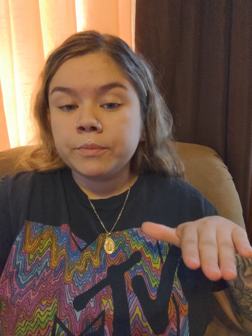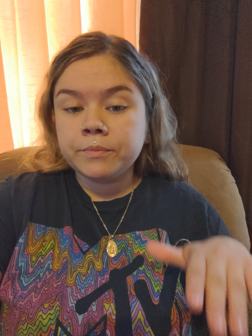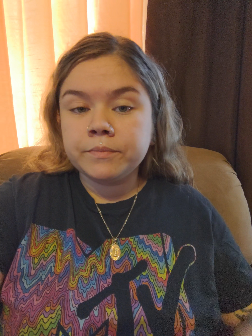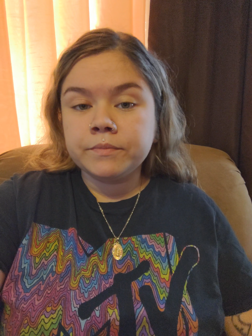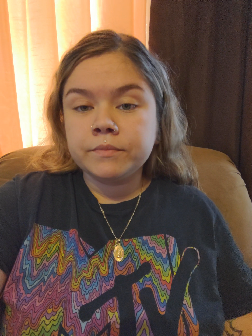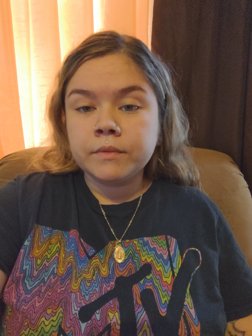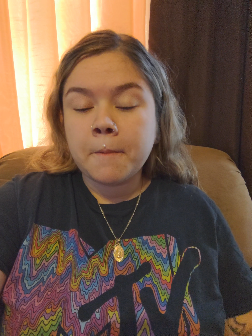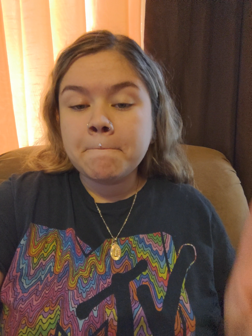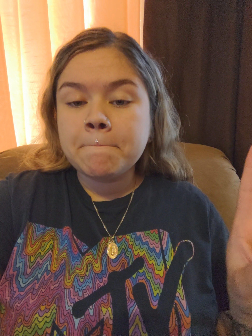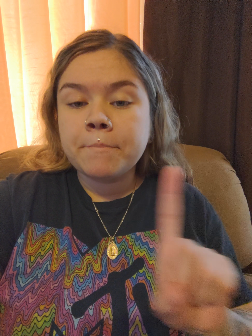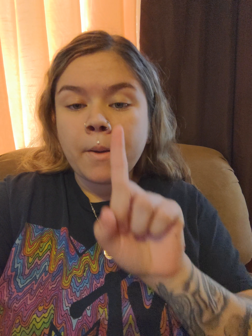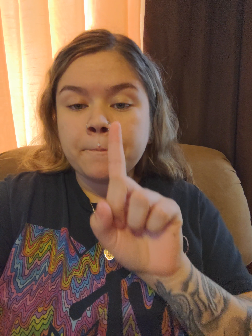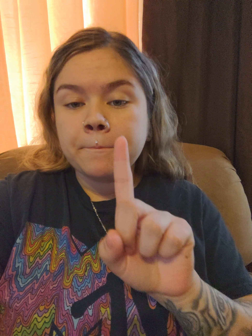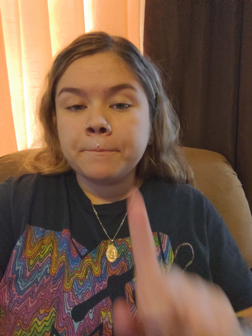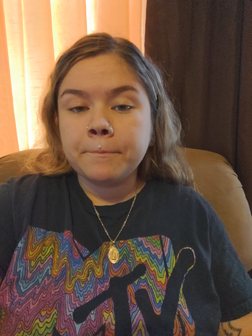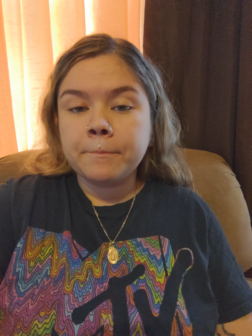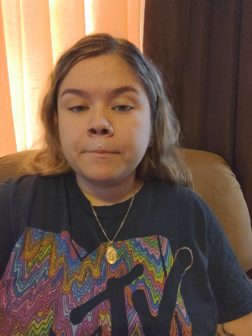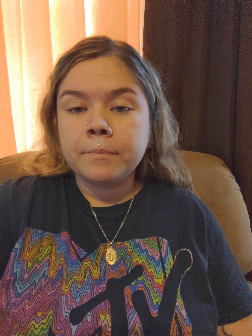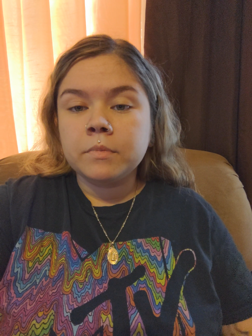bump